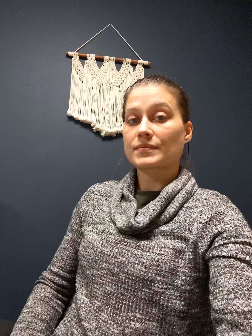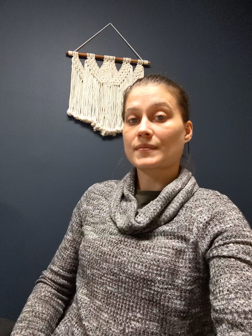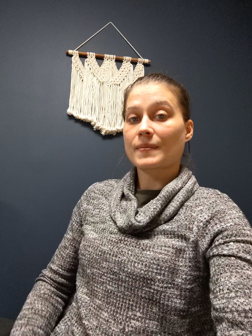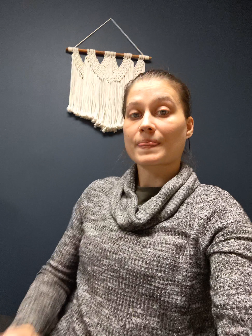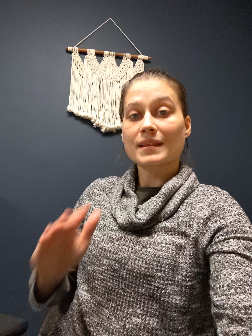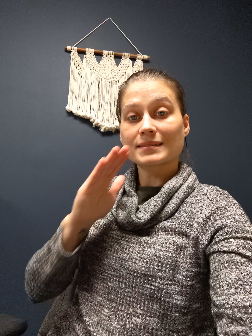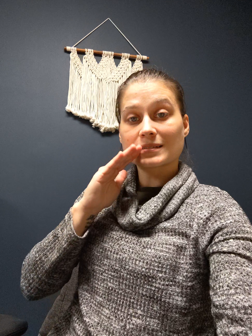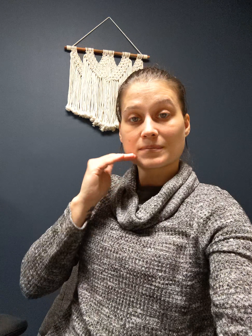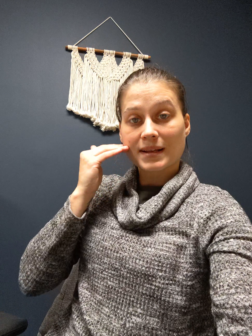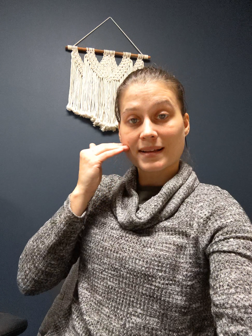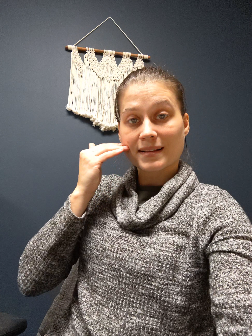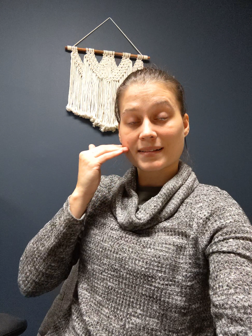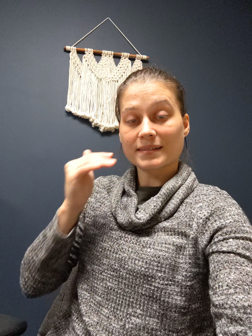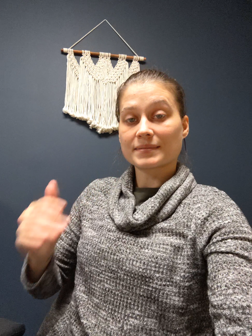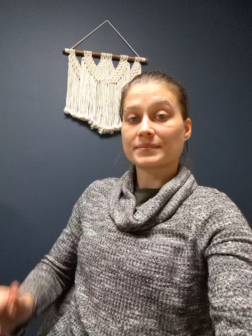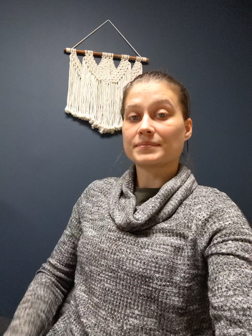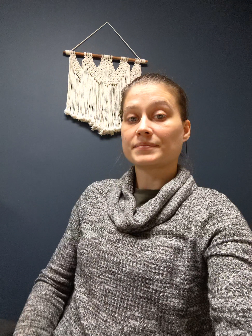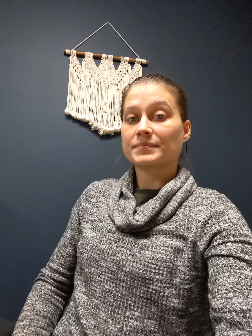smile